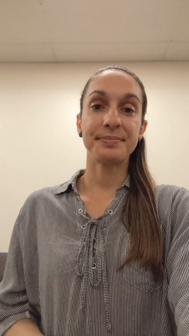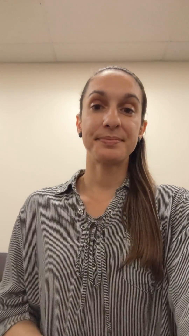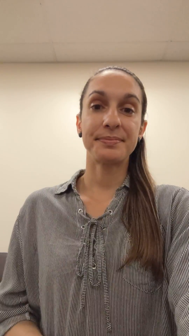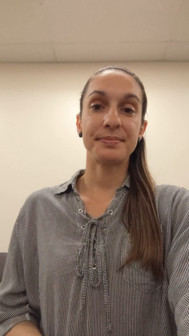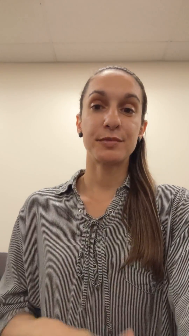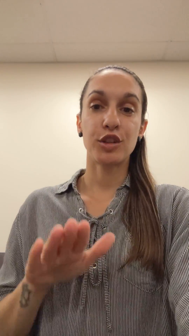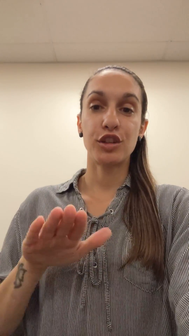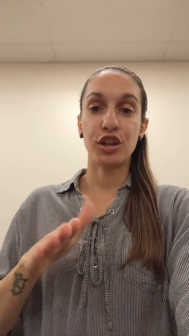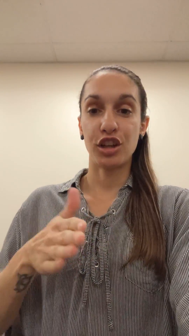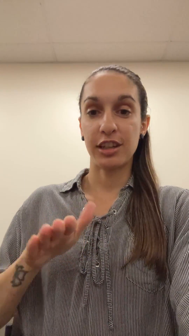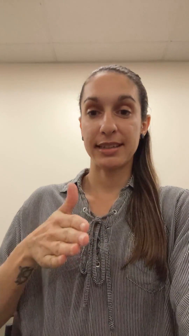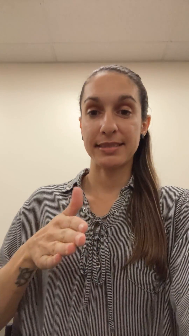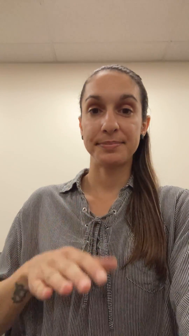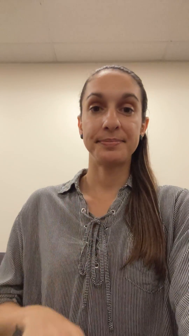cook